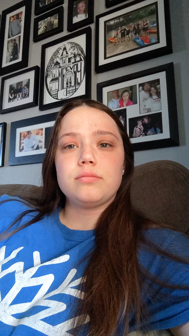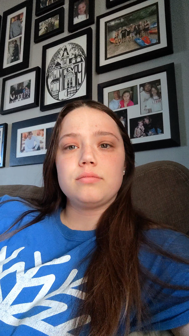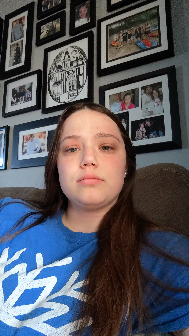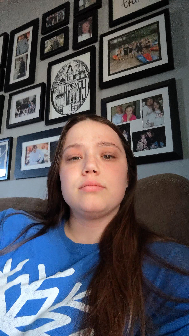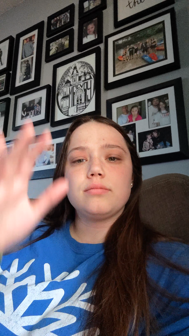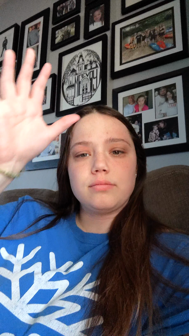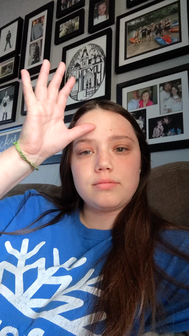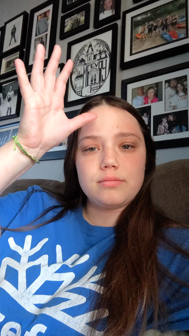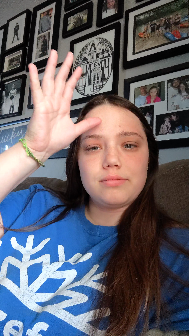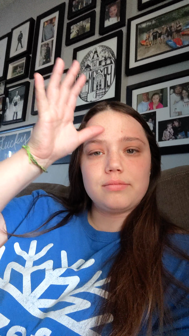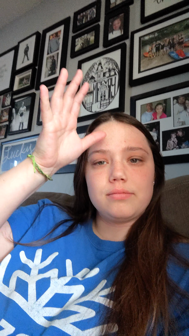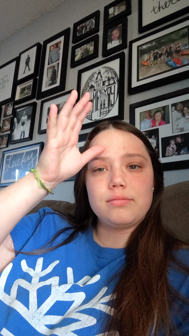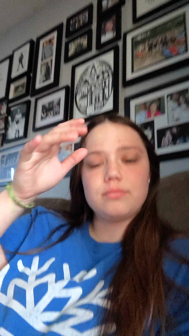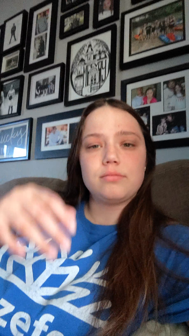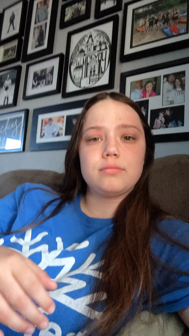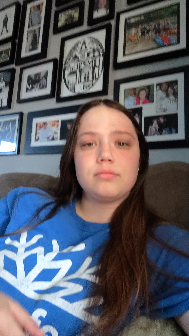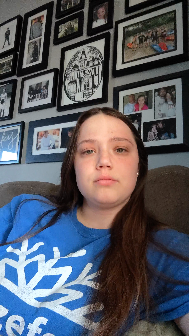daddy